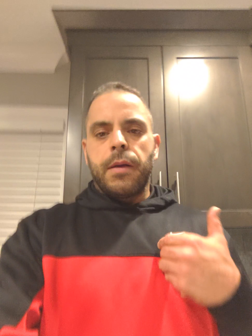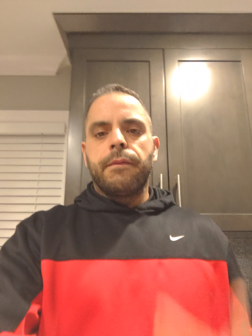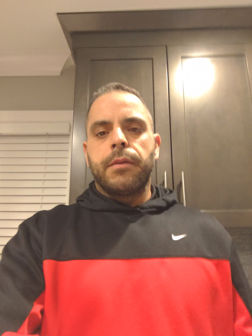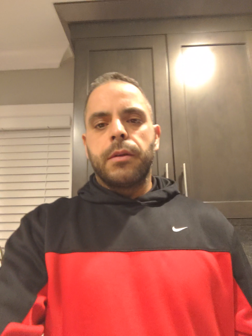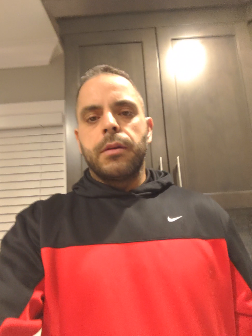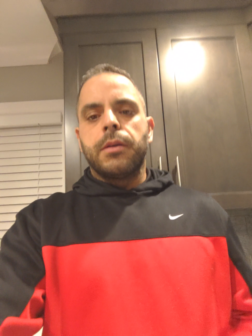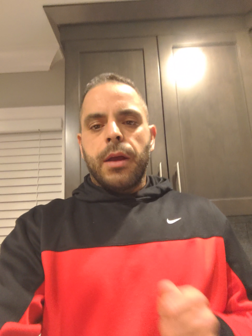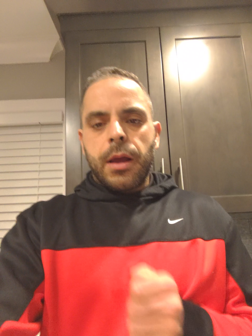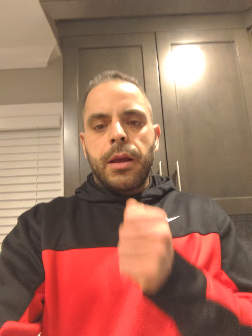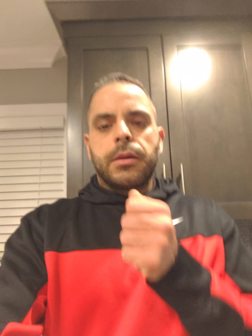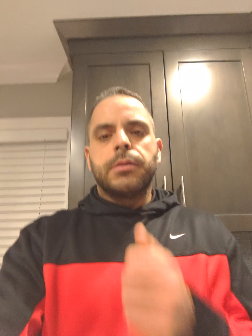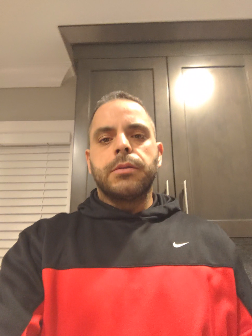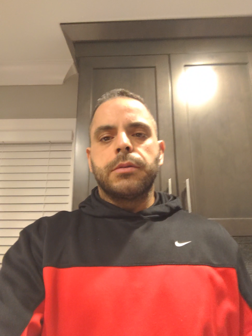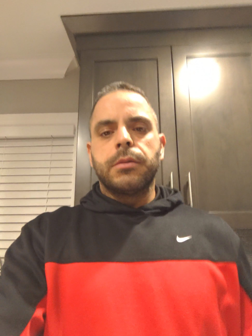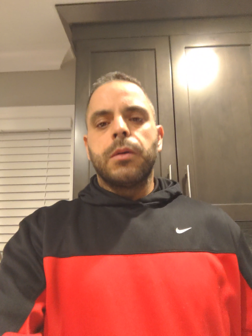hide